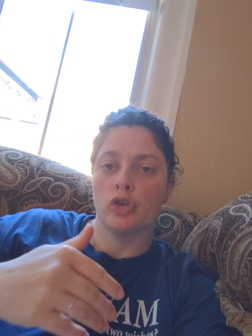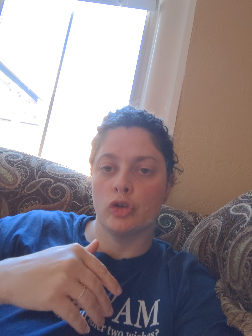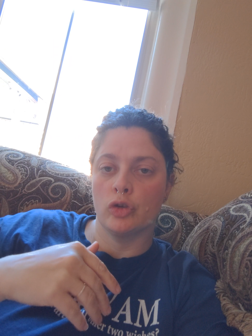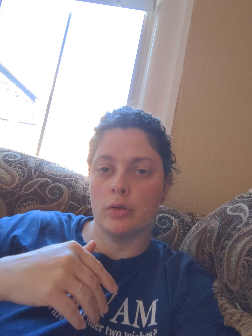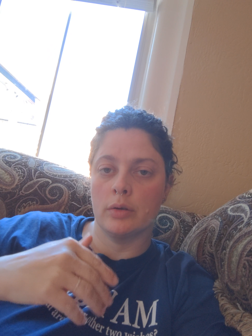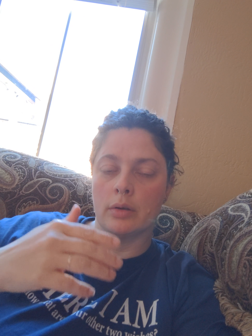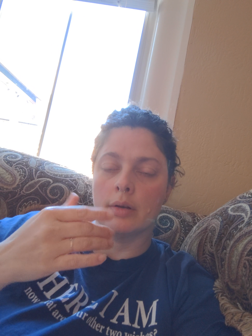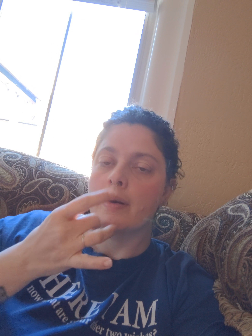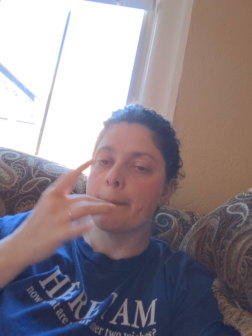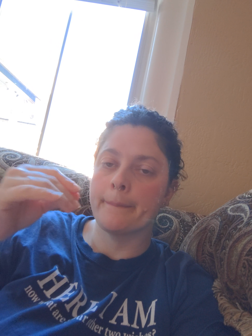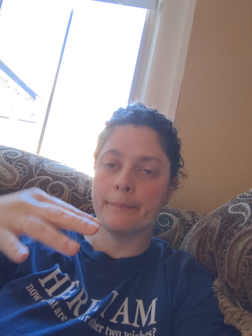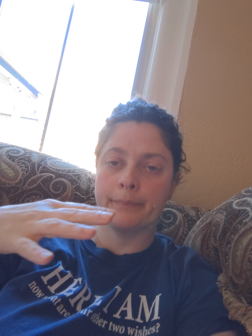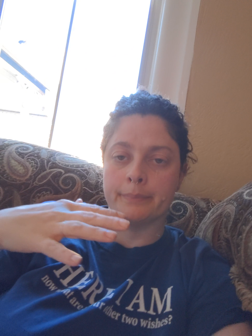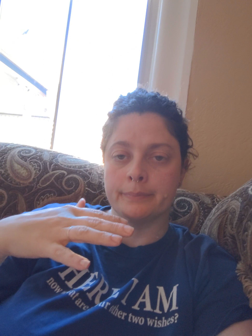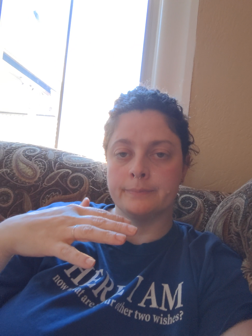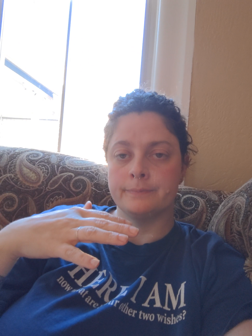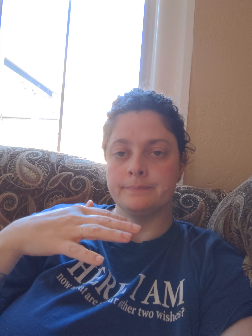lamp